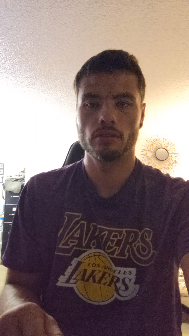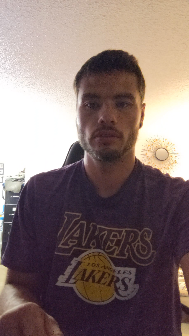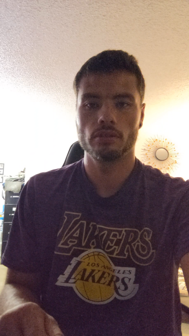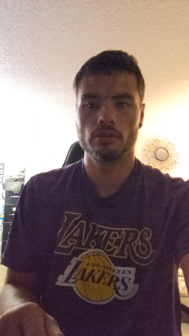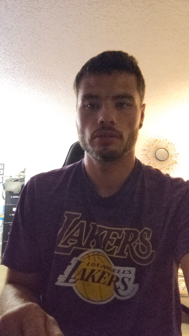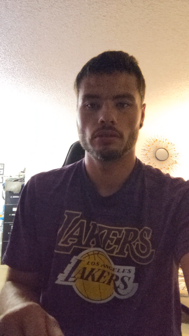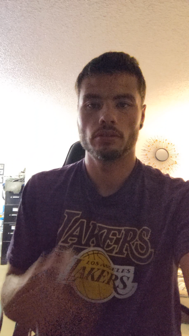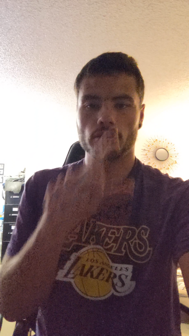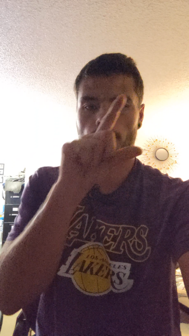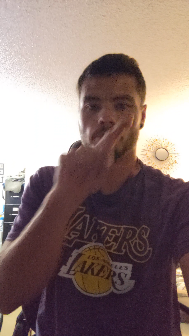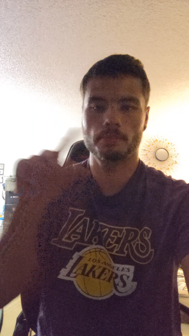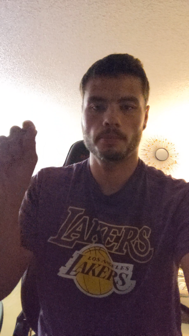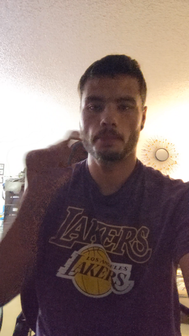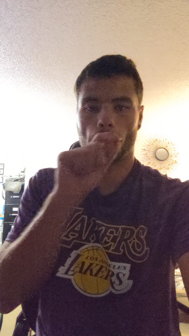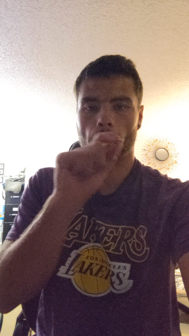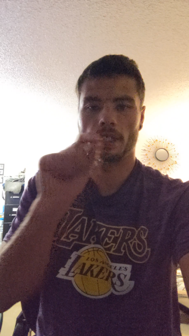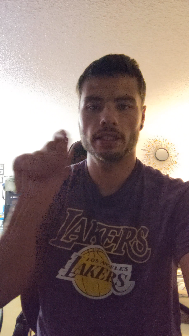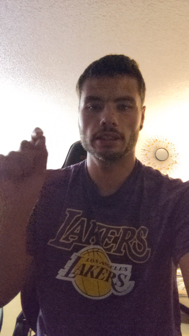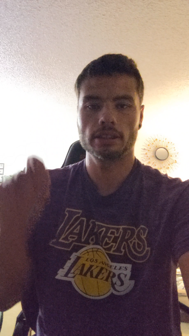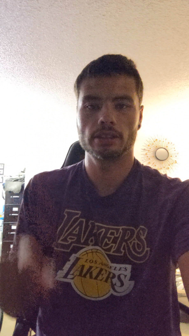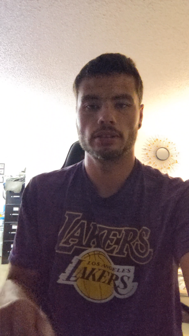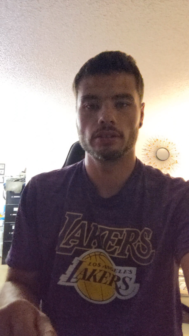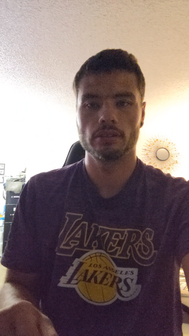peas